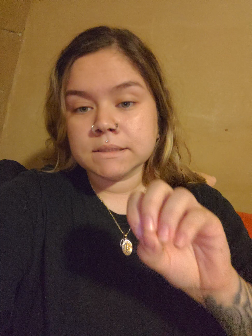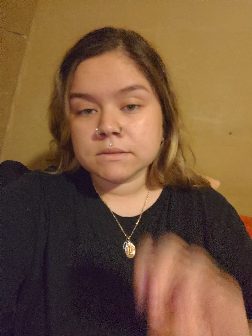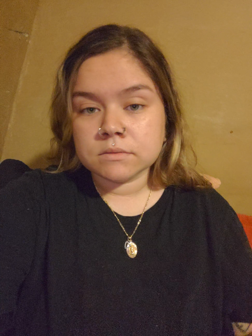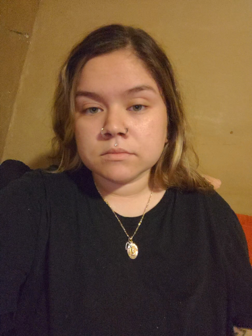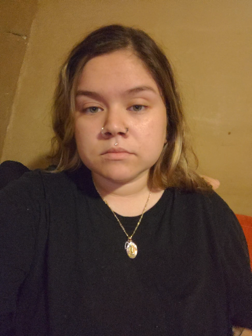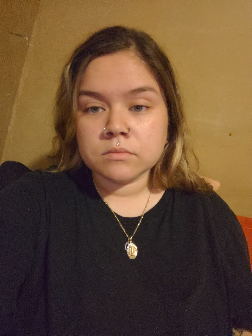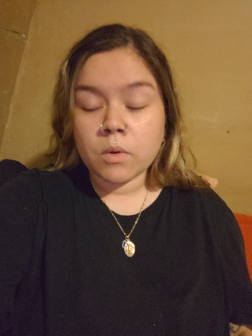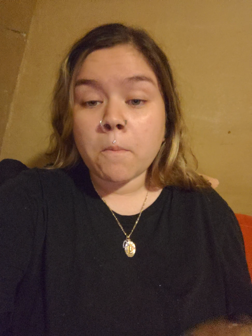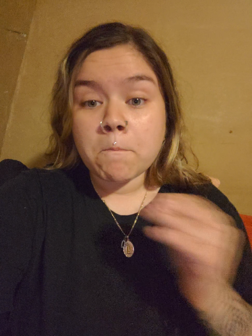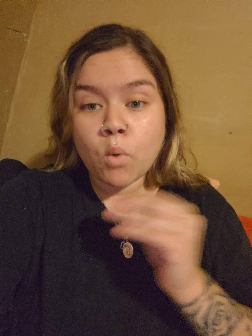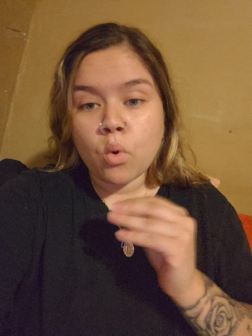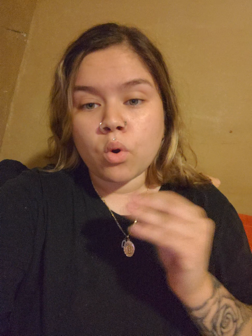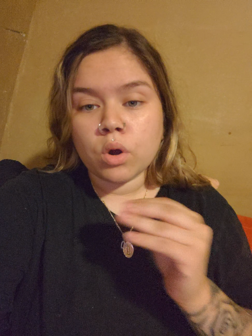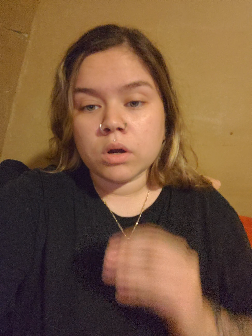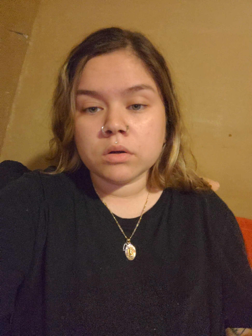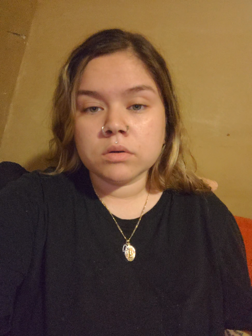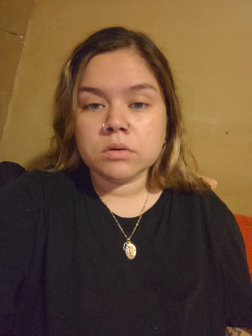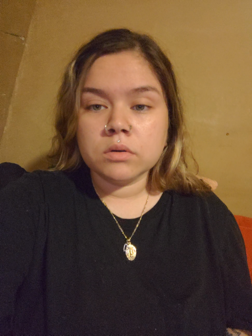more